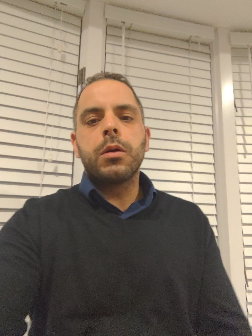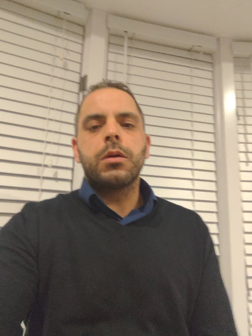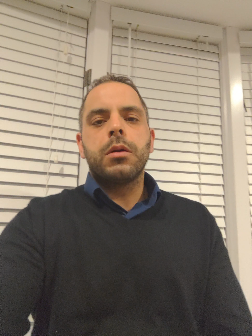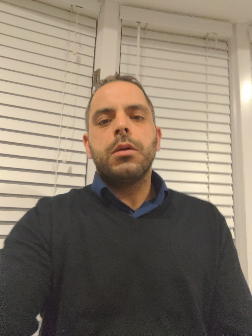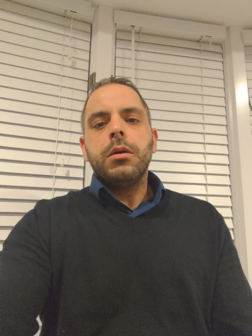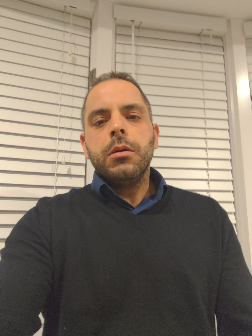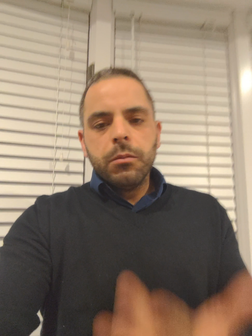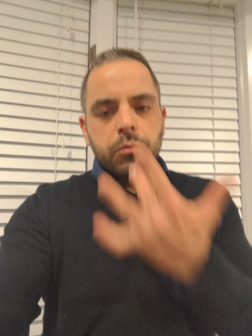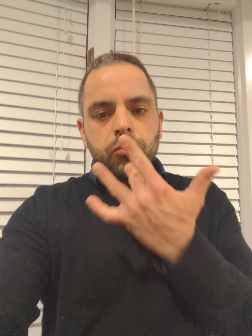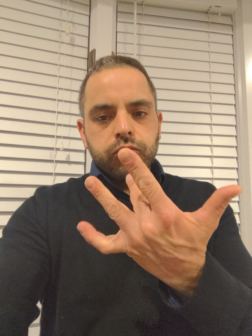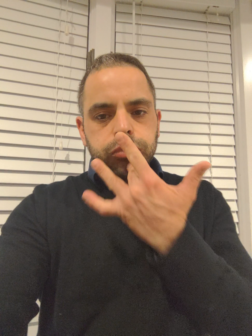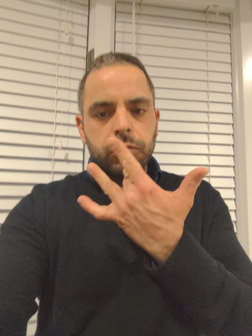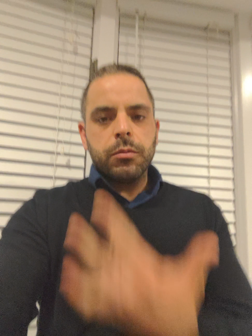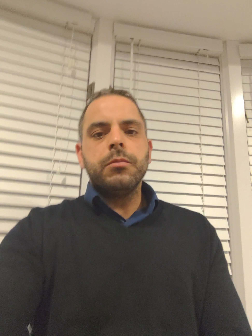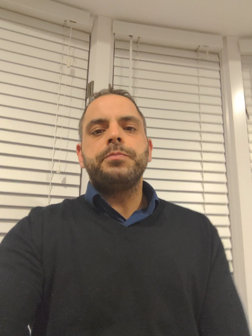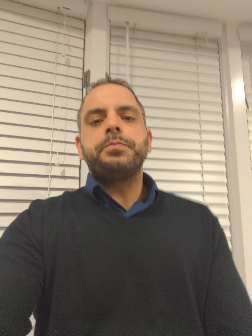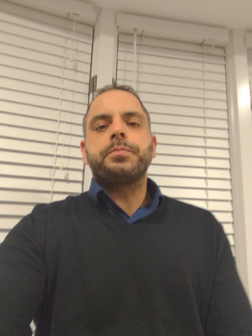taste